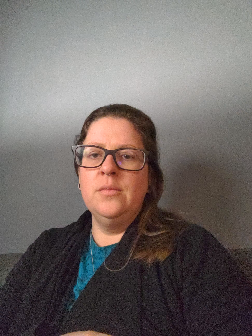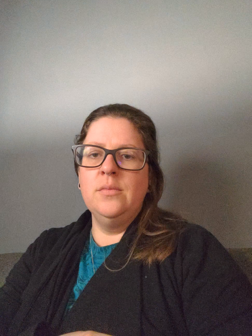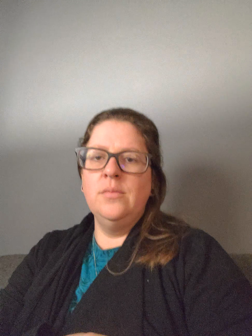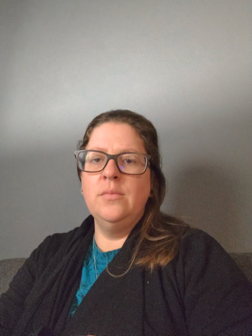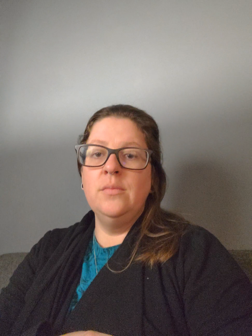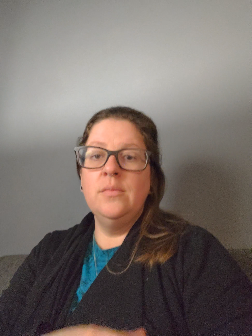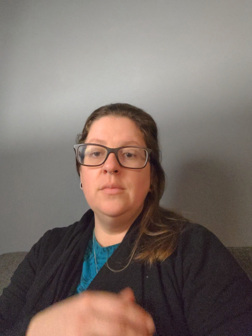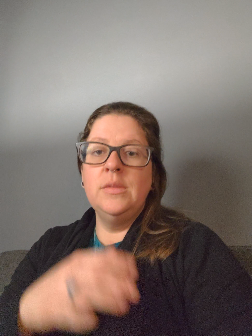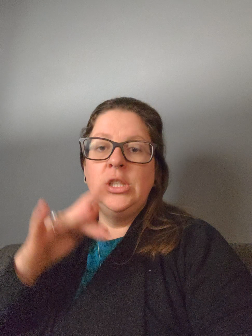touch